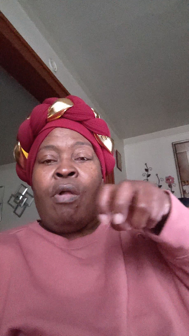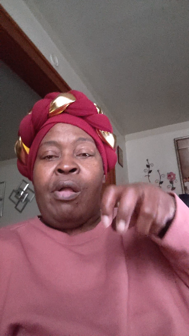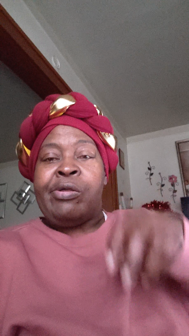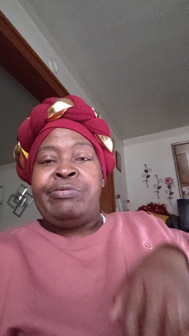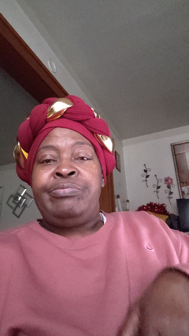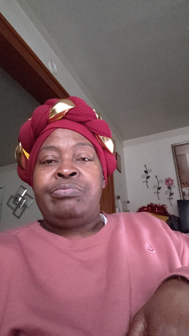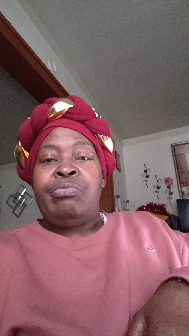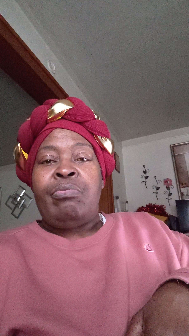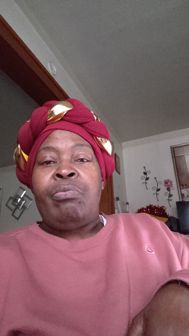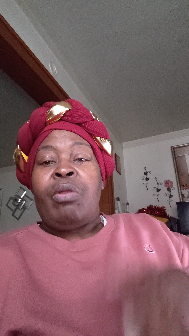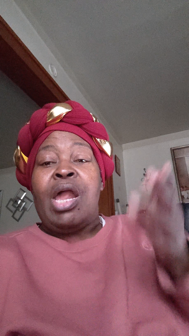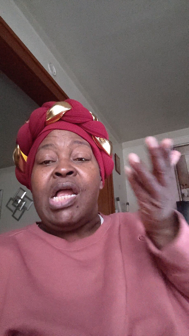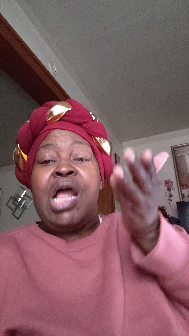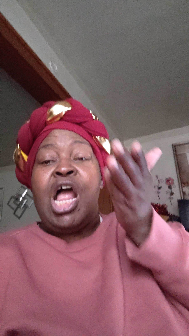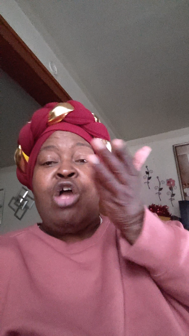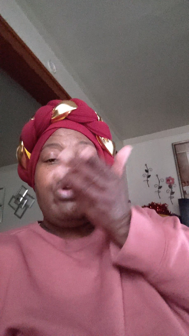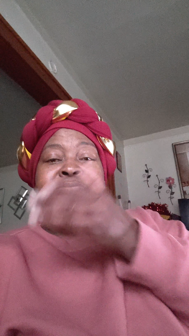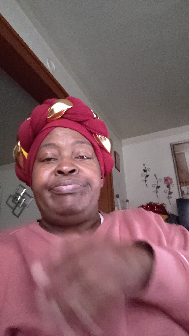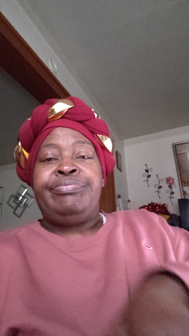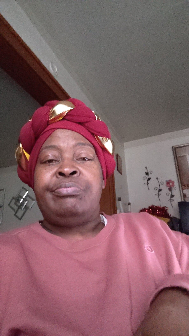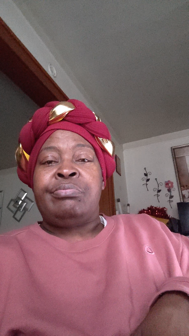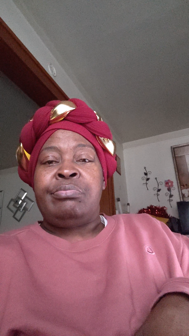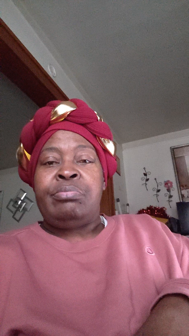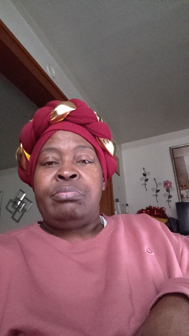carry